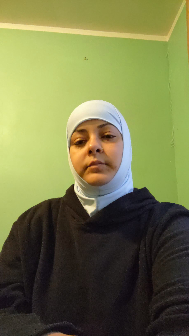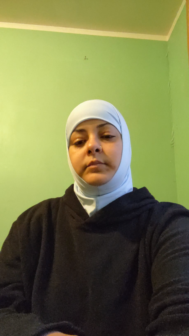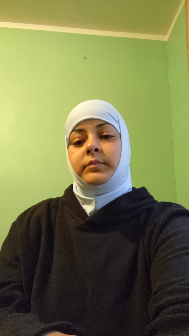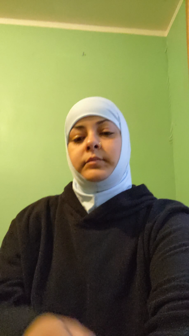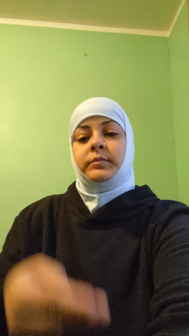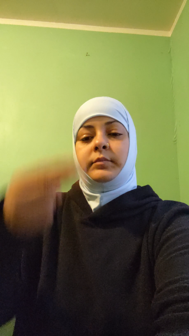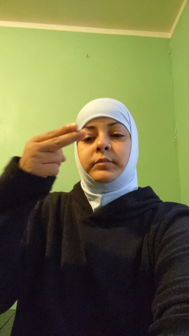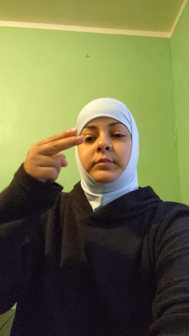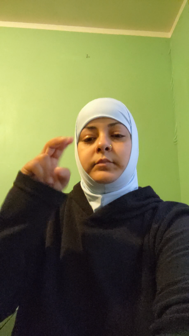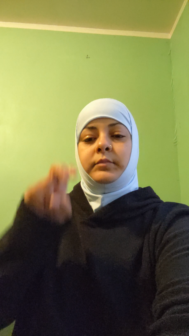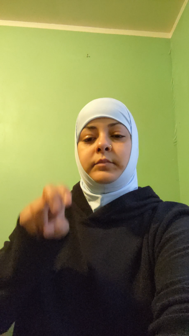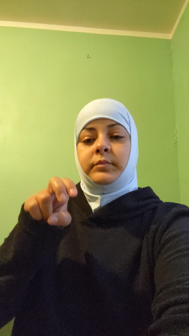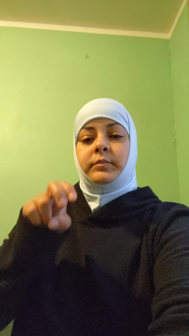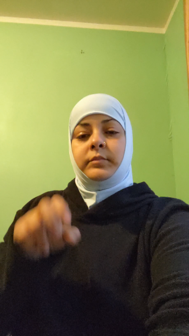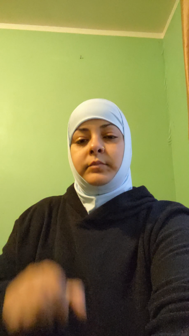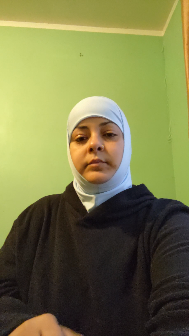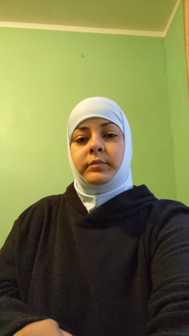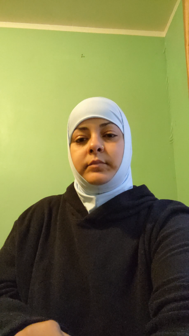high chair